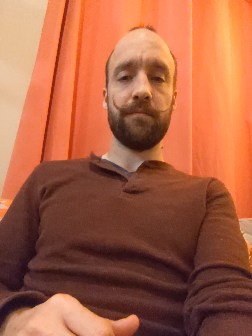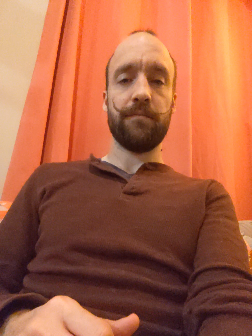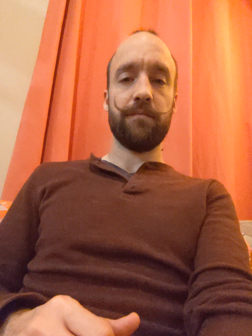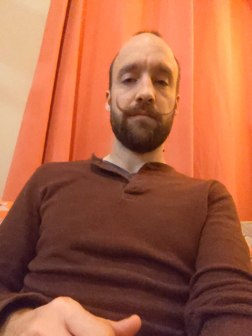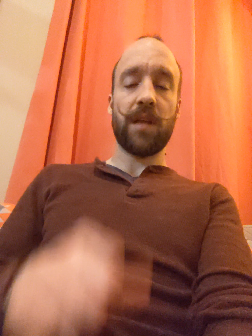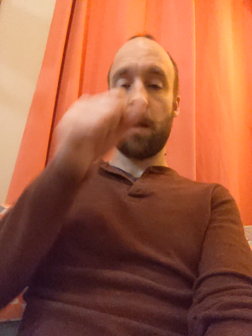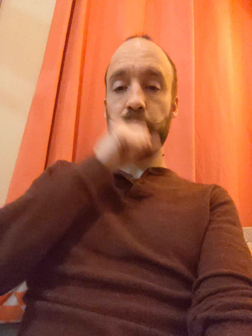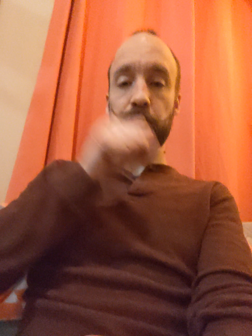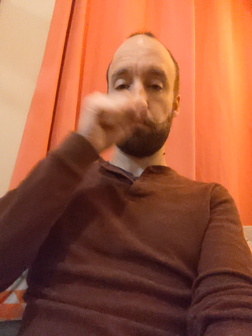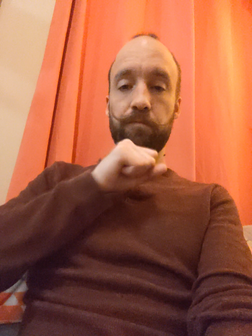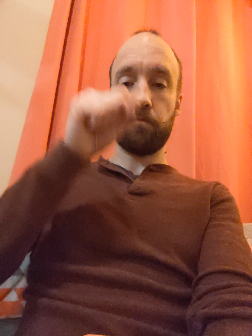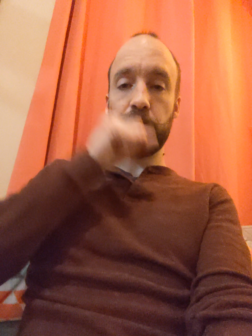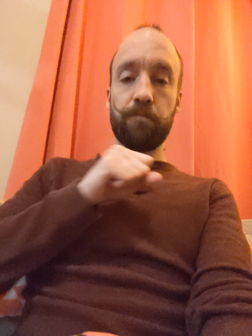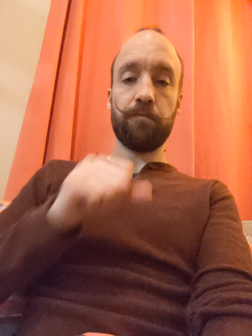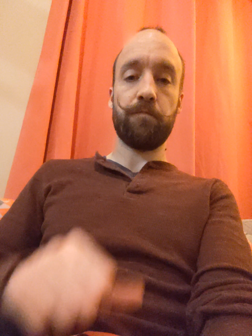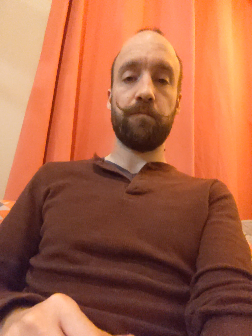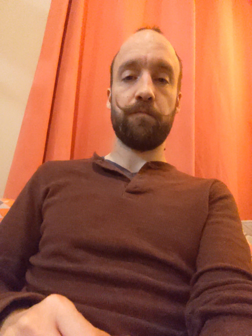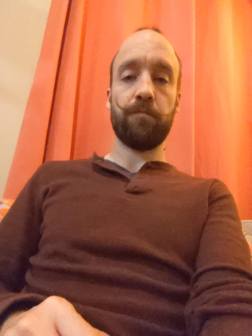ice cream